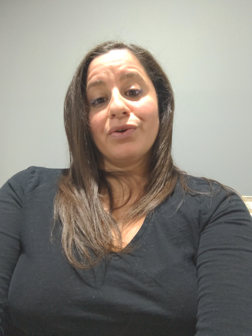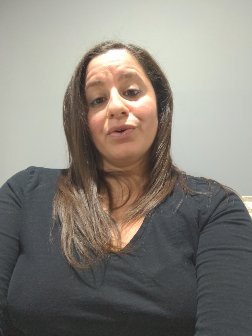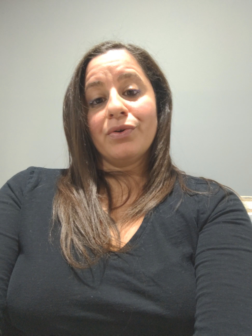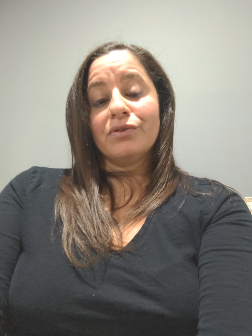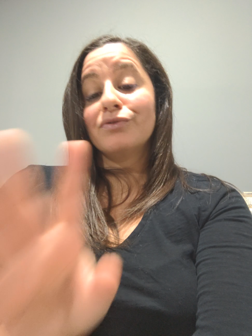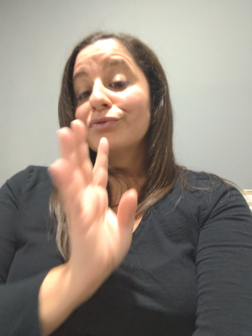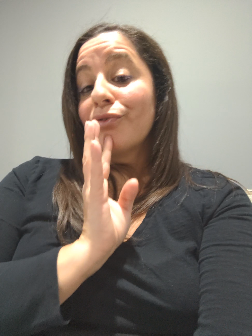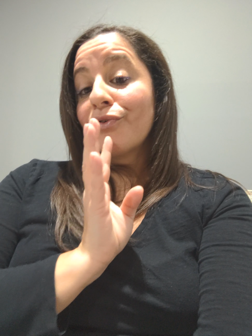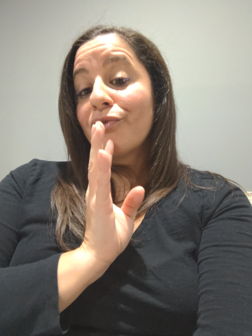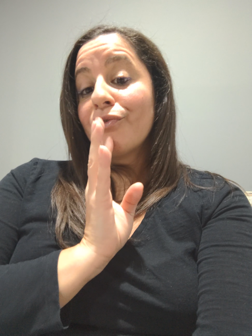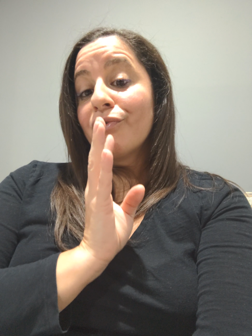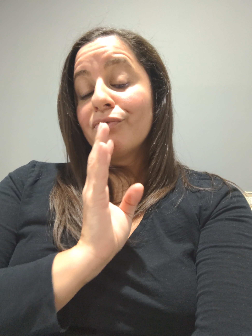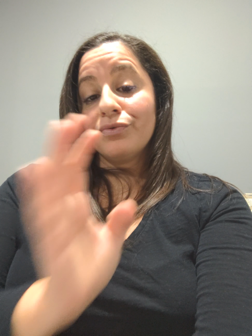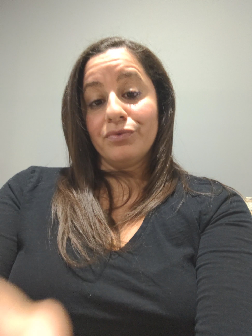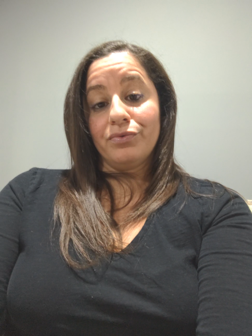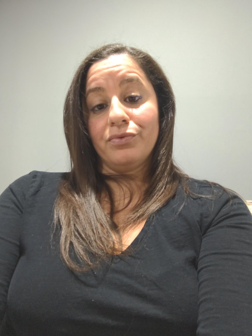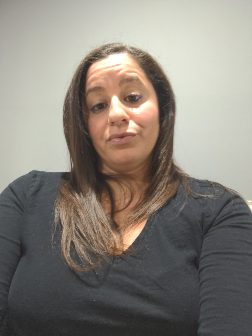talk